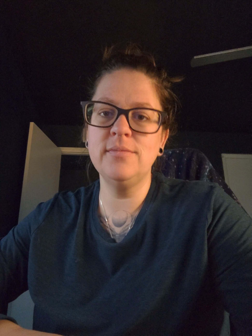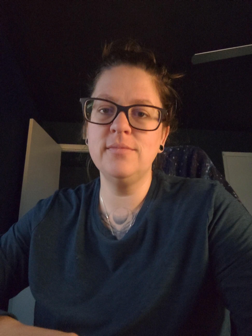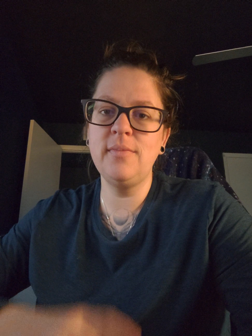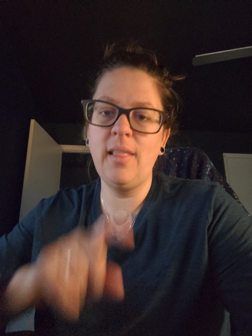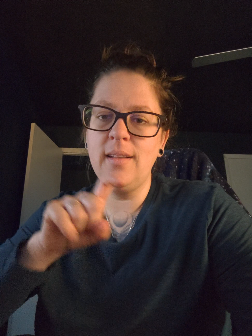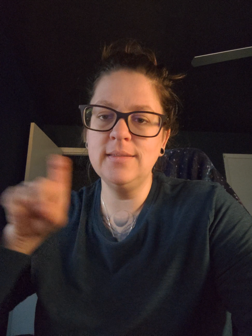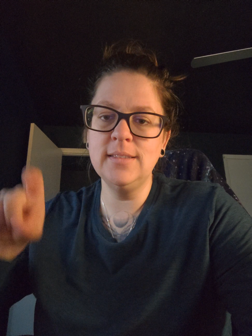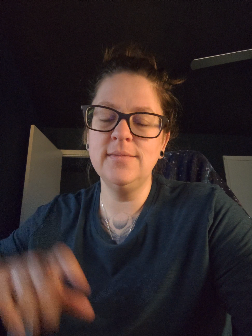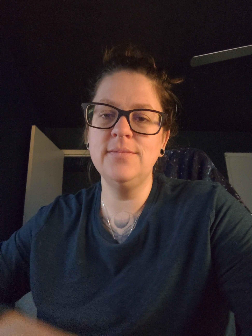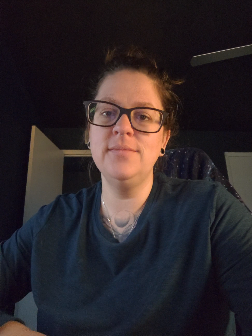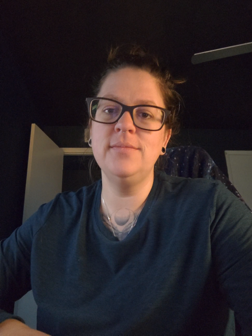closet